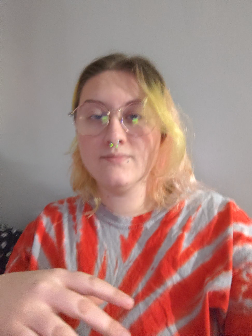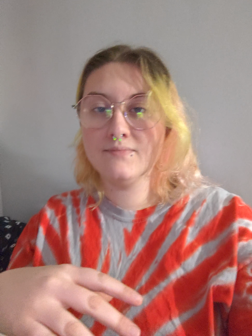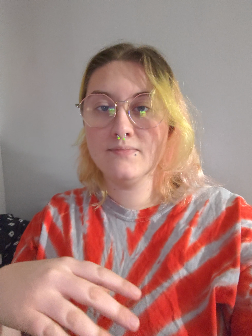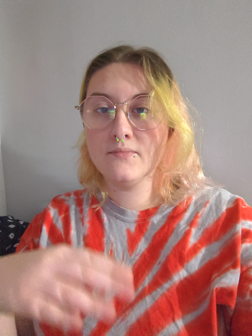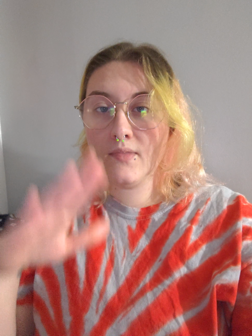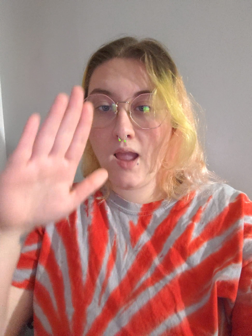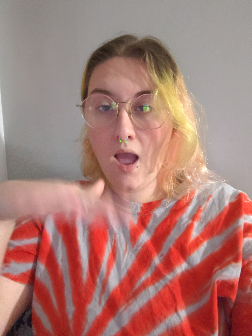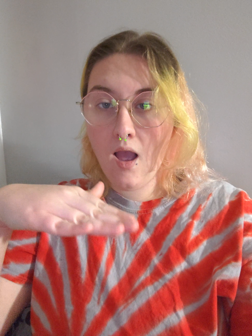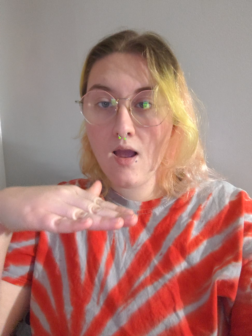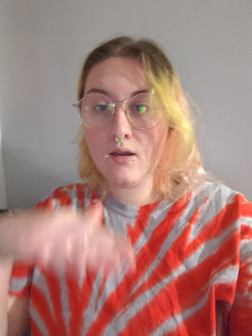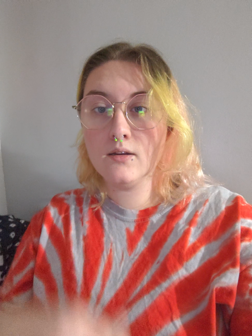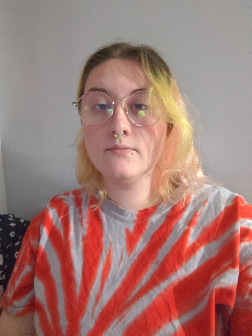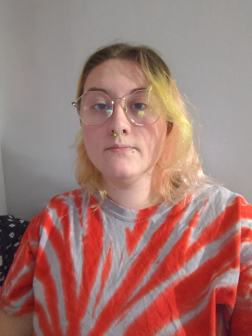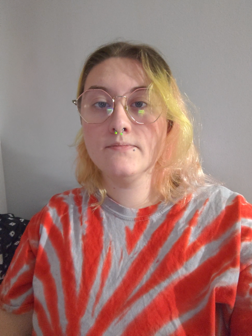on